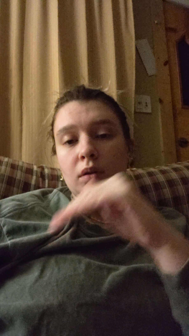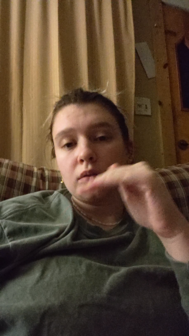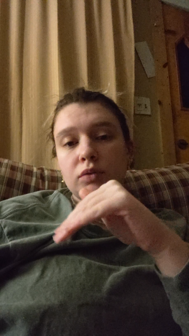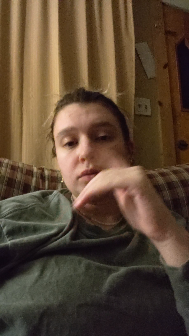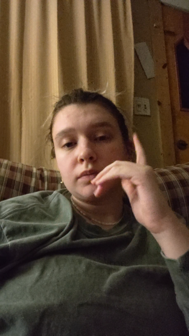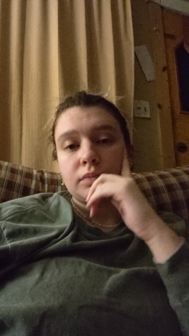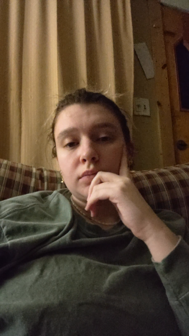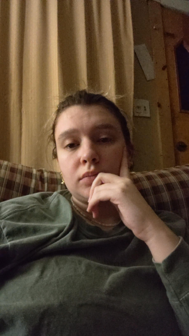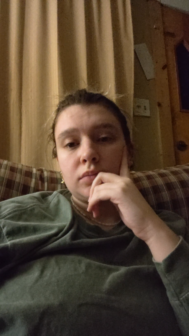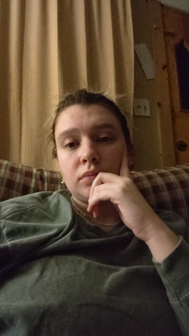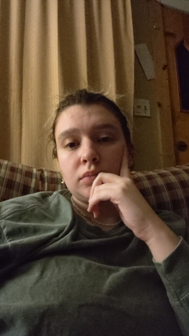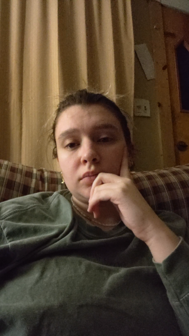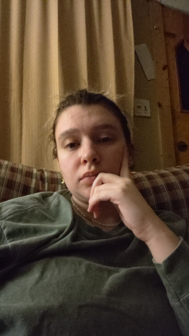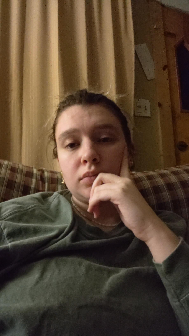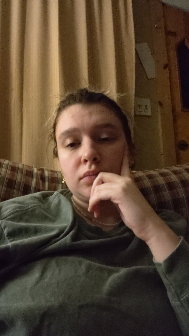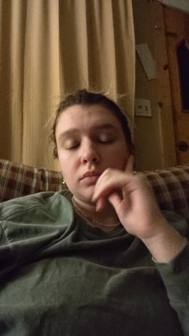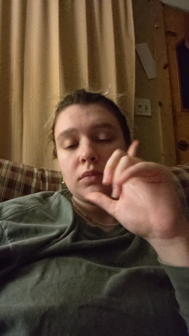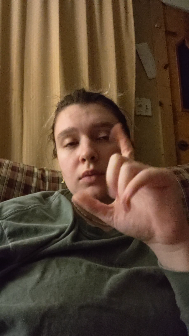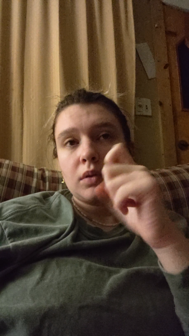leg